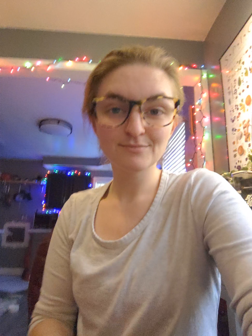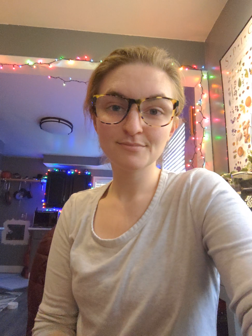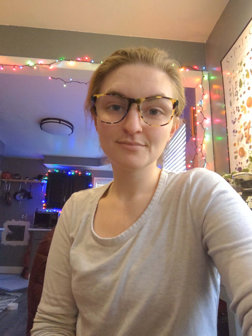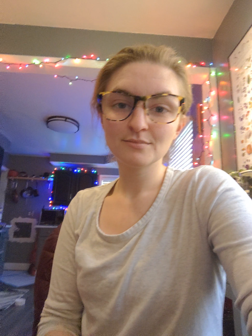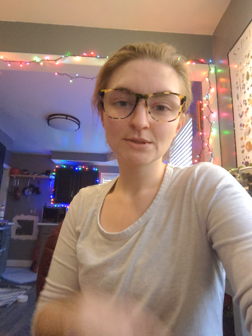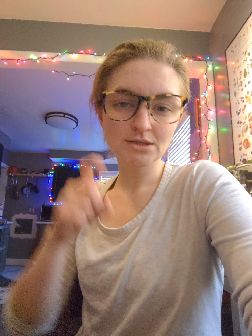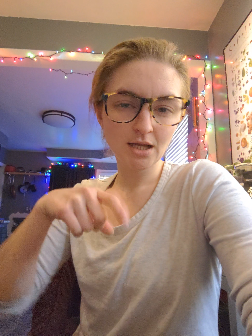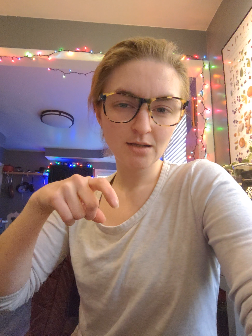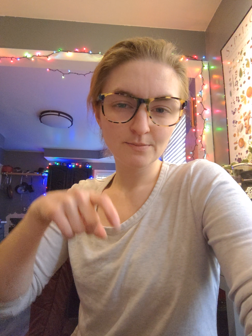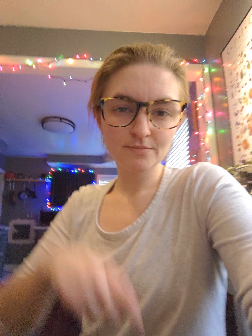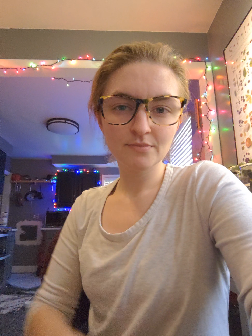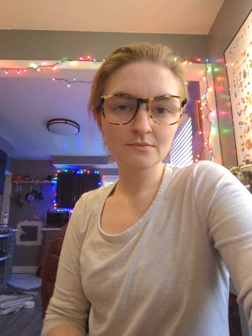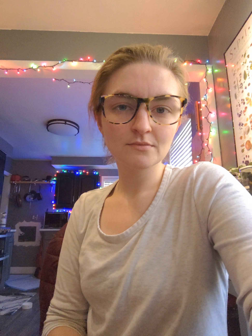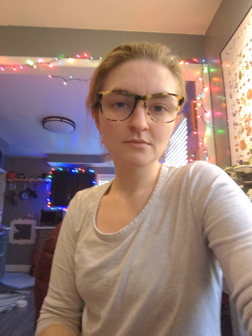time